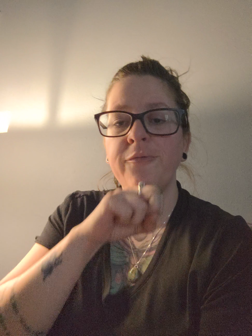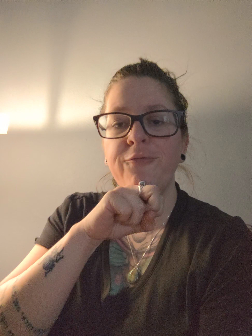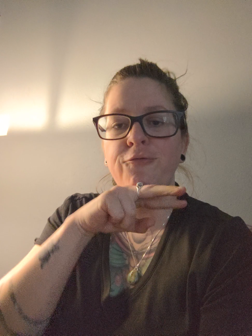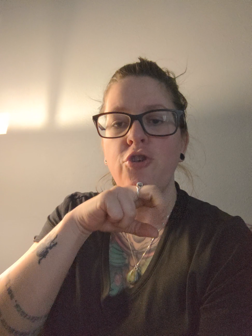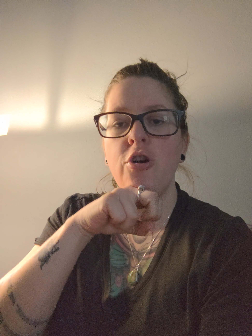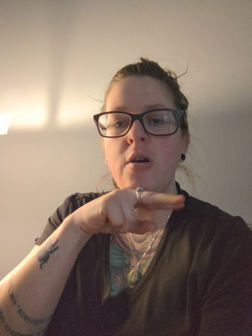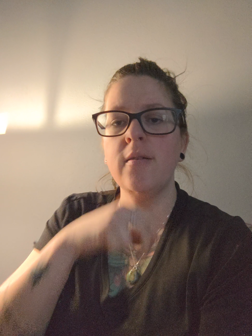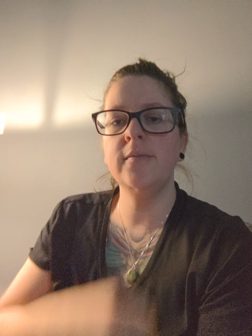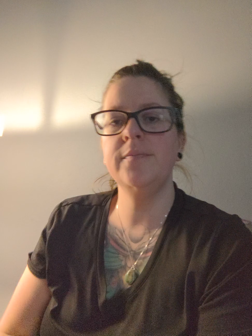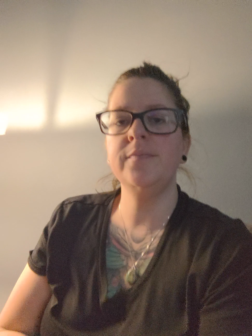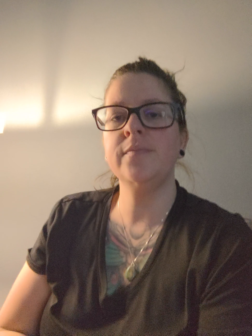frog